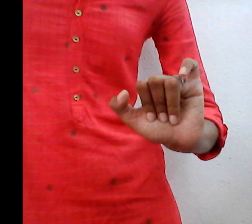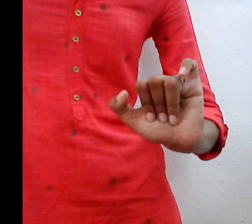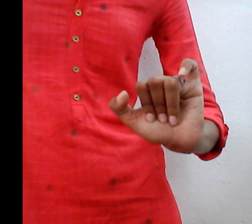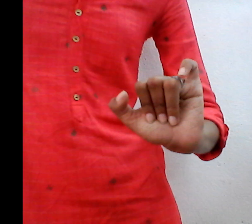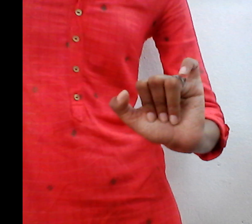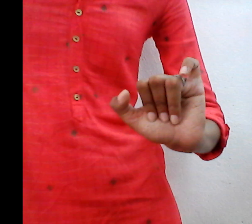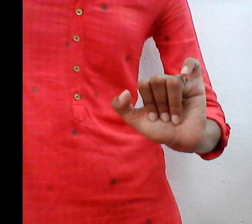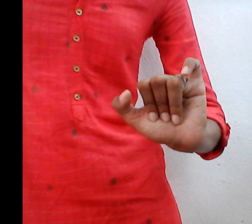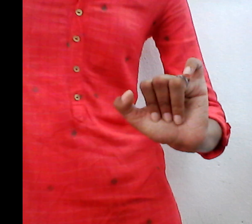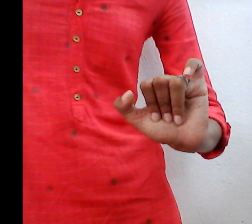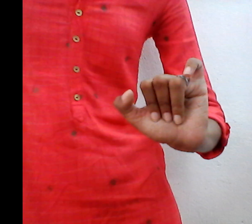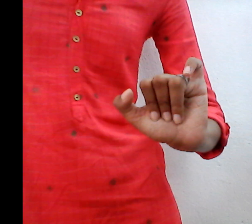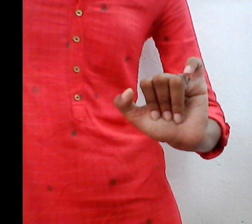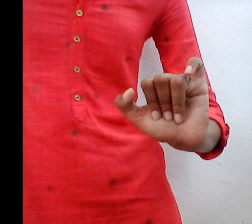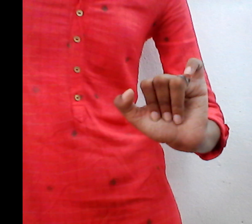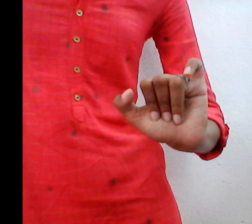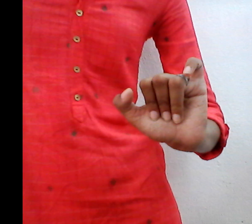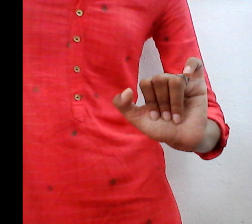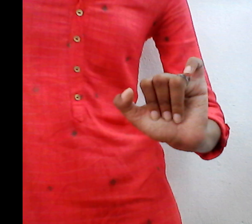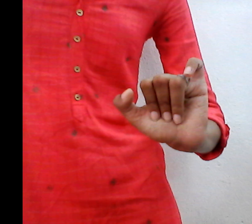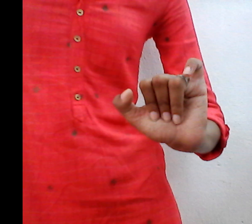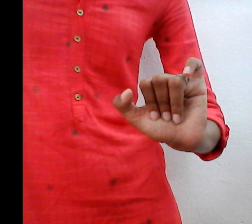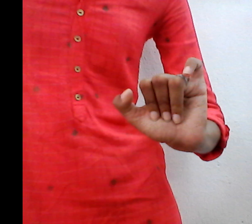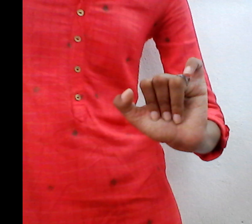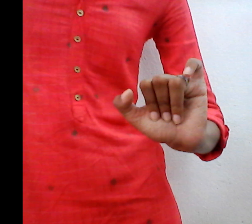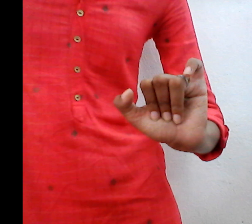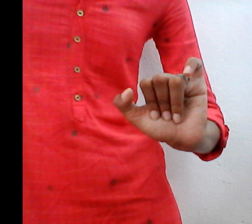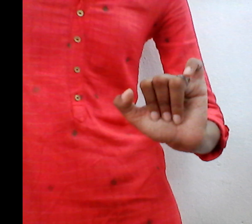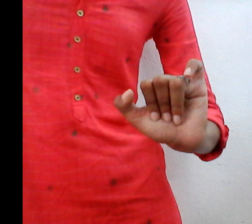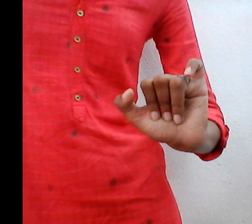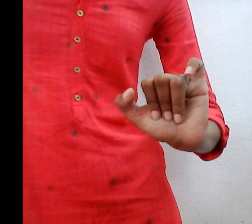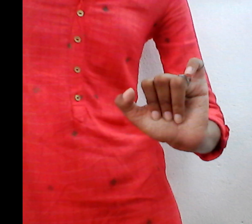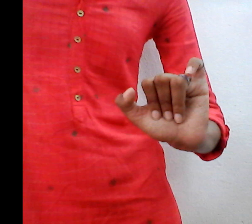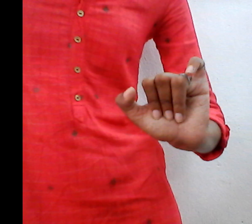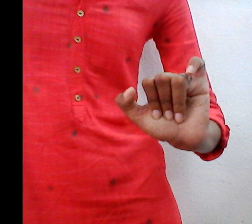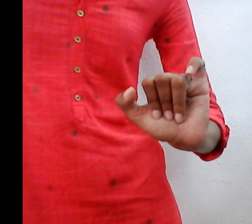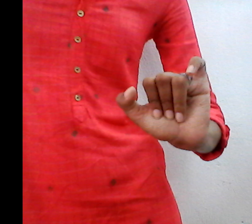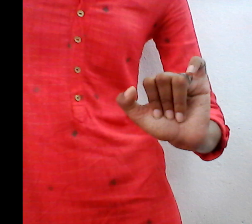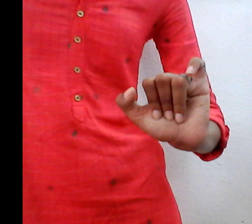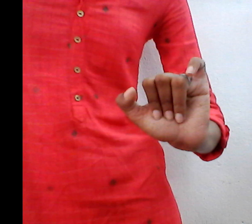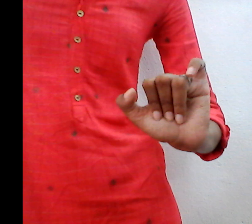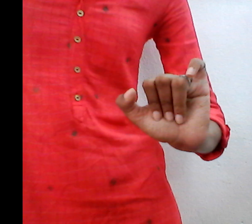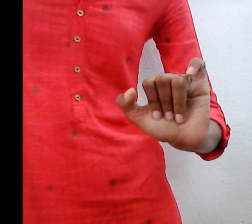ഋ